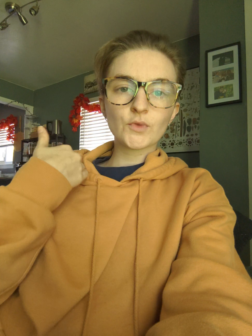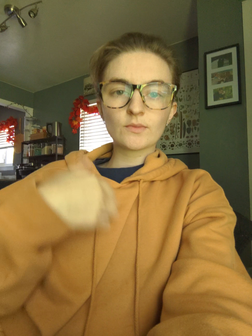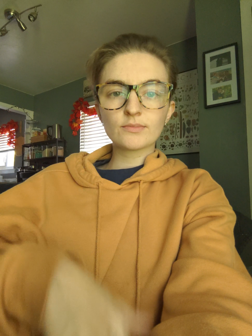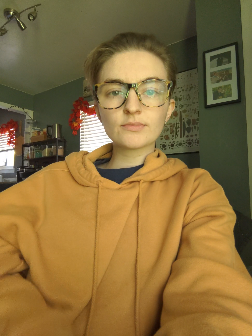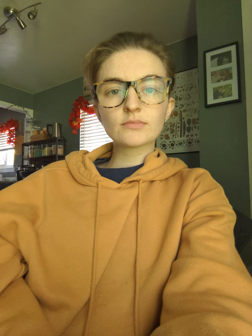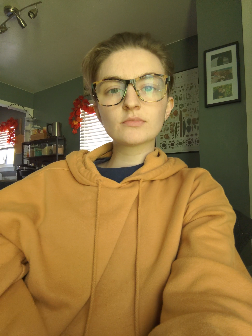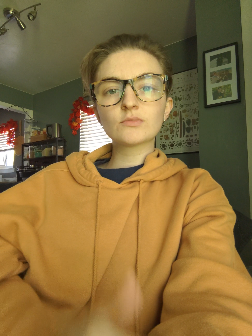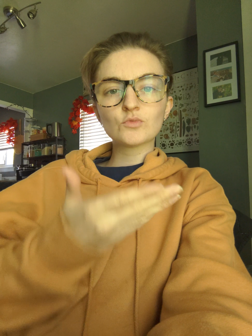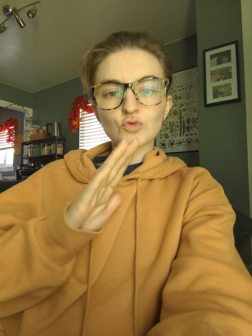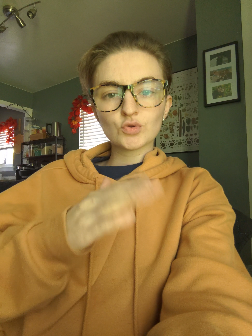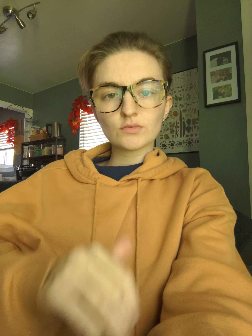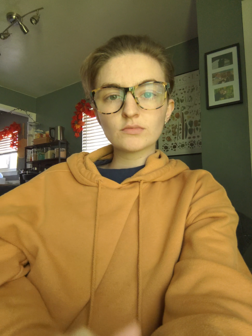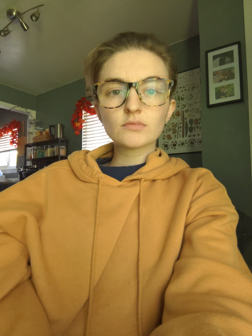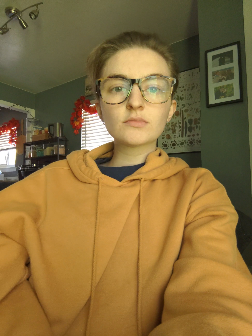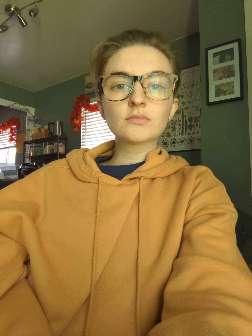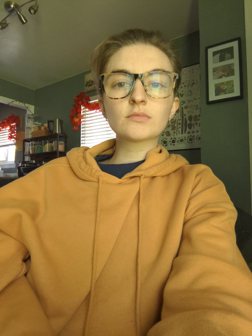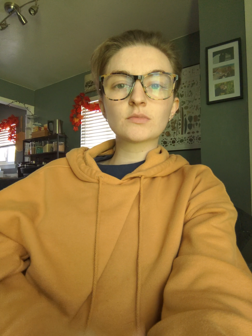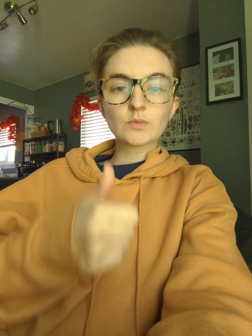cook